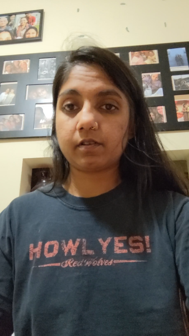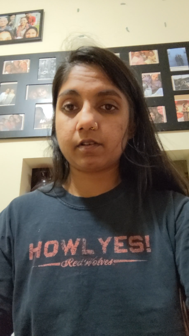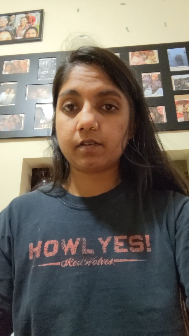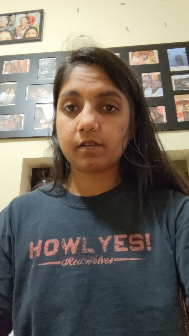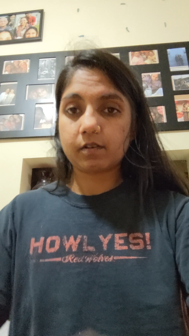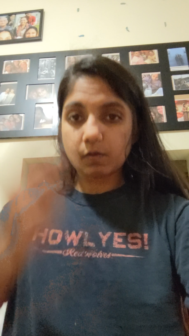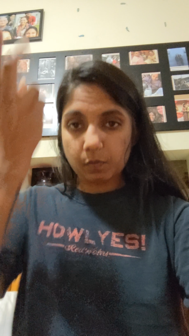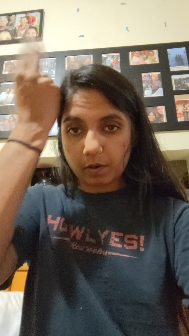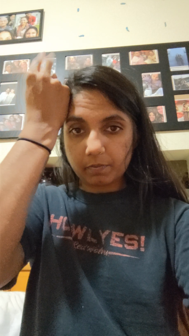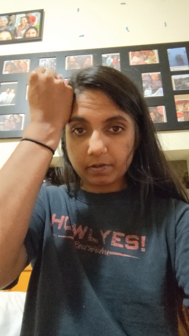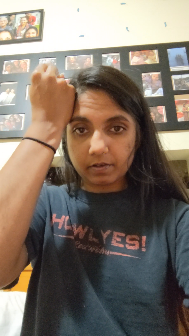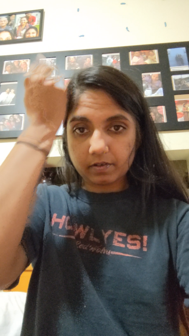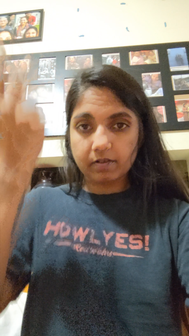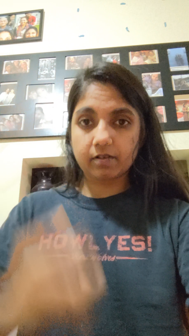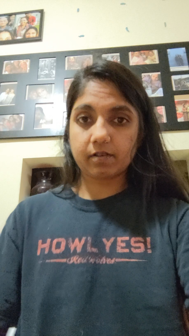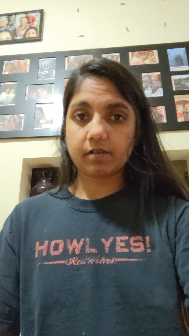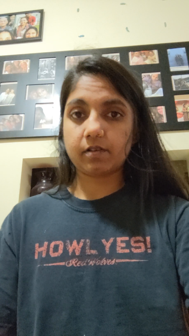rabbit